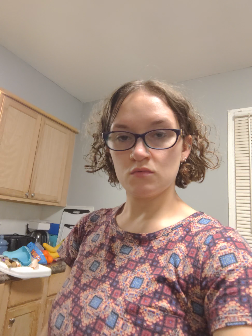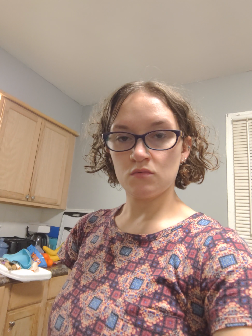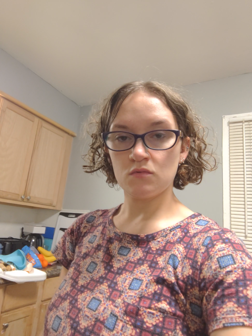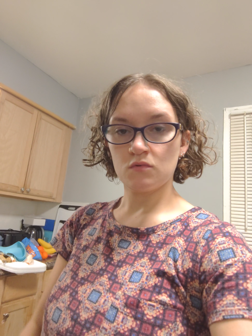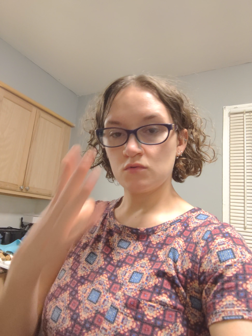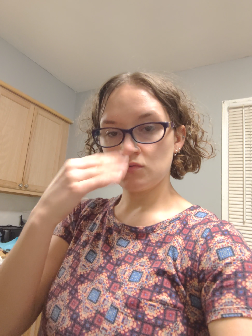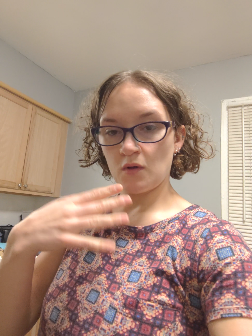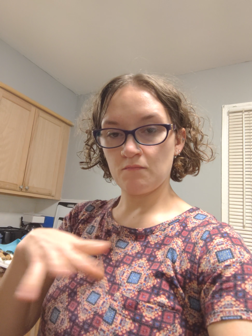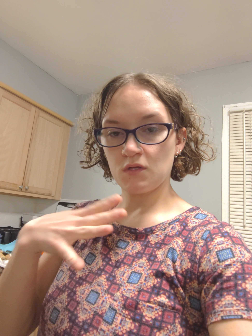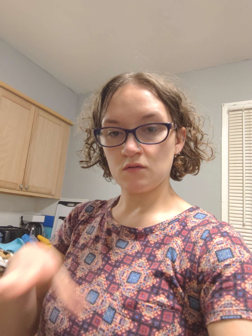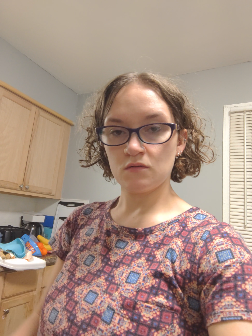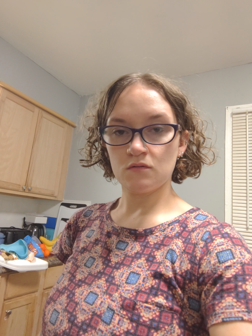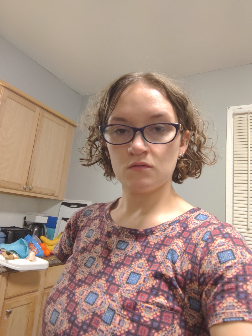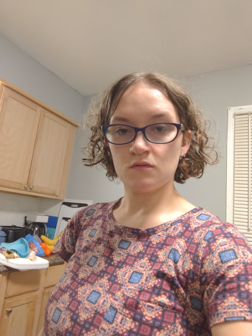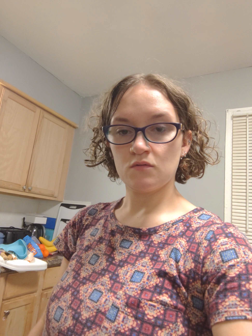pajamas